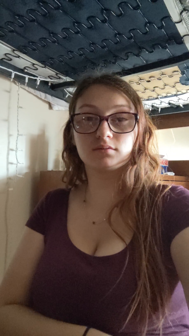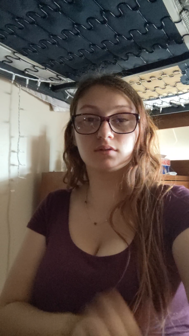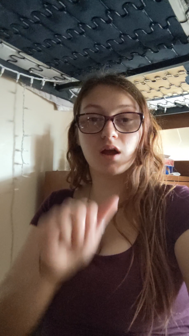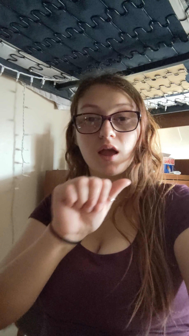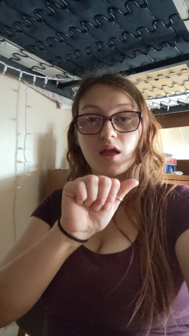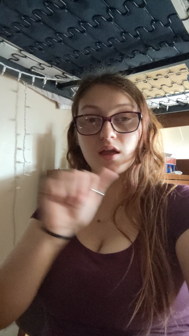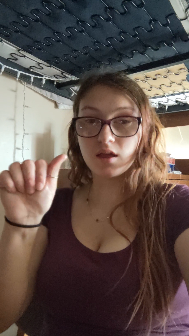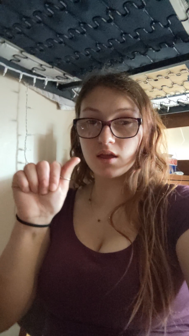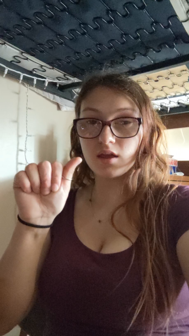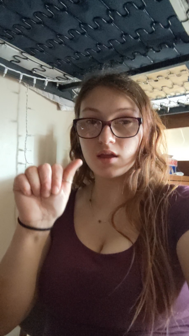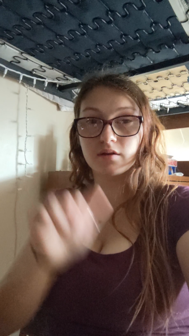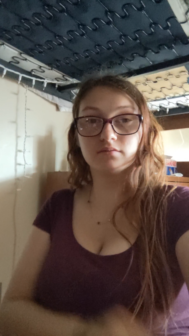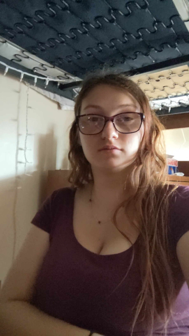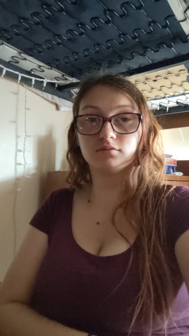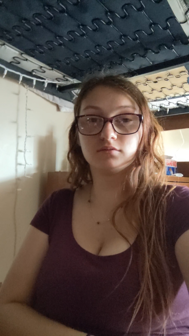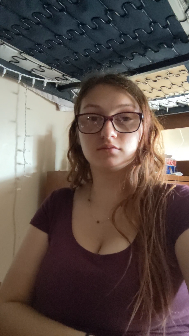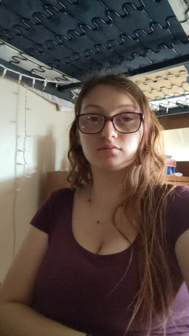a